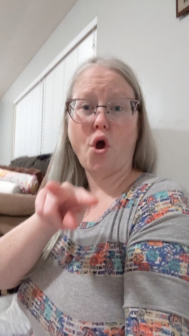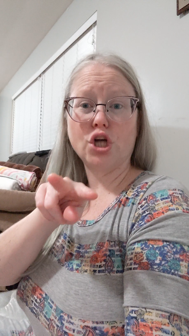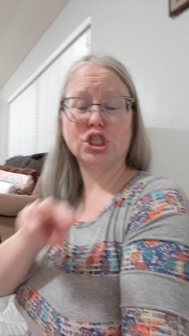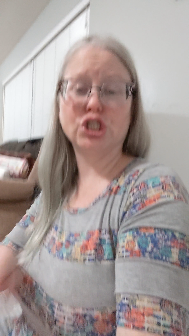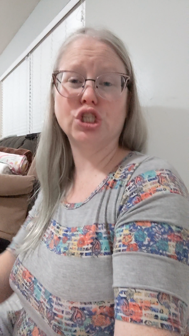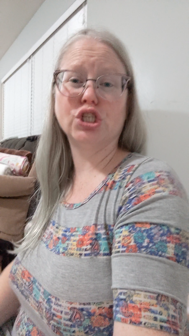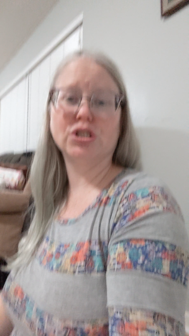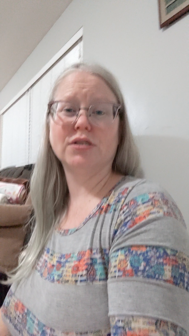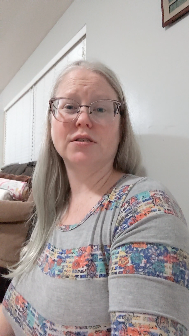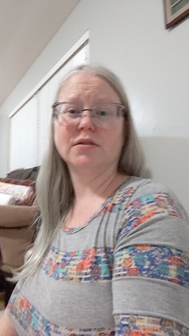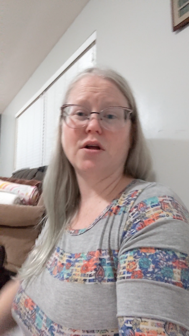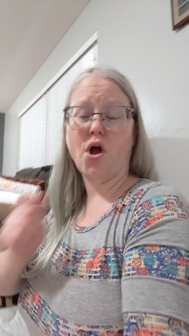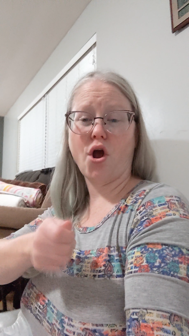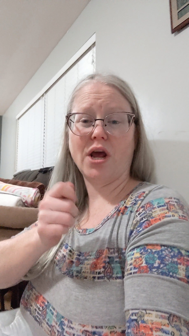cart